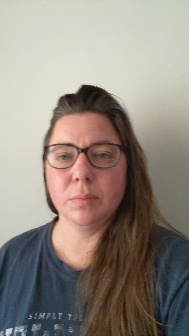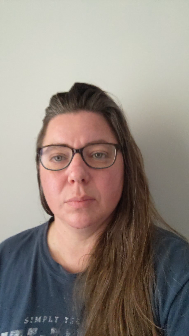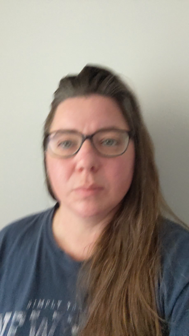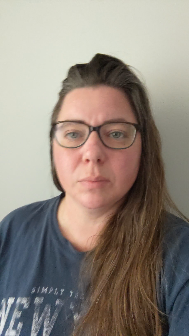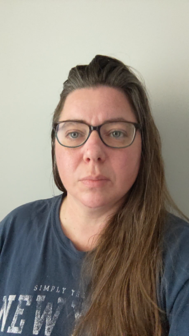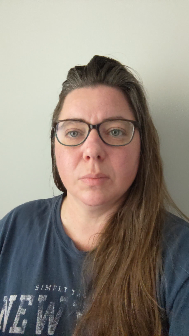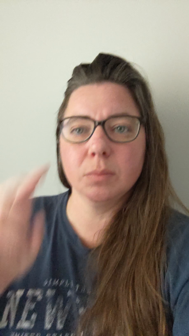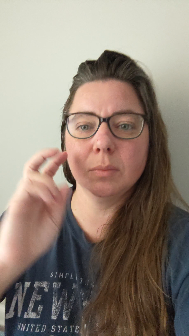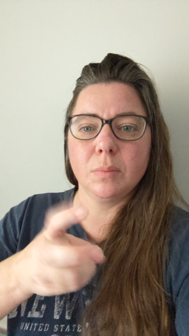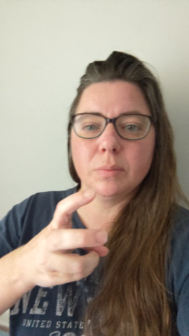hard